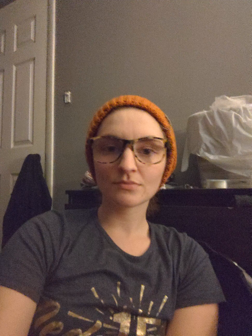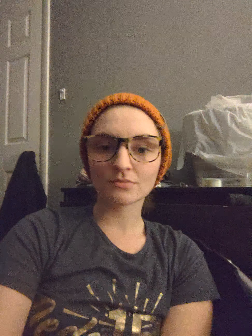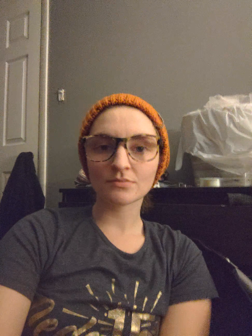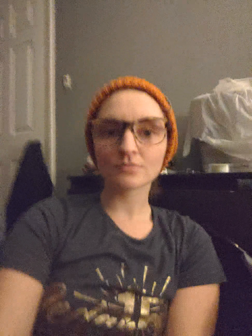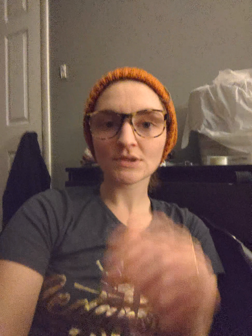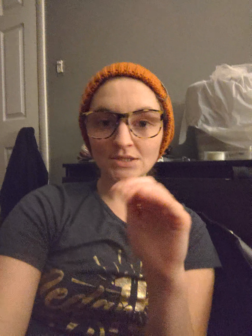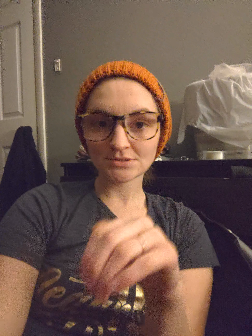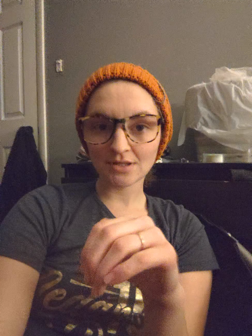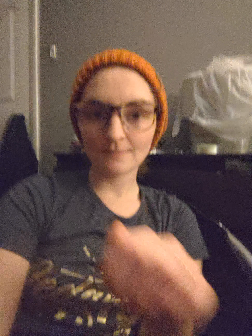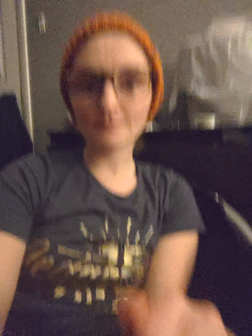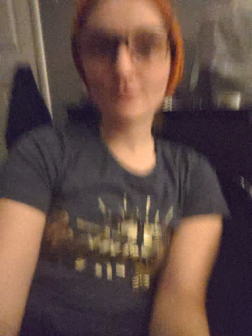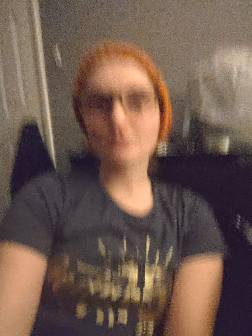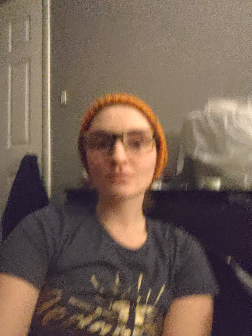night